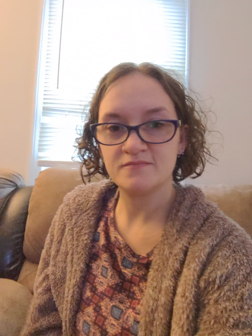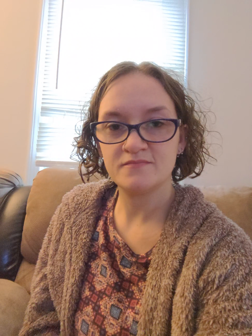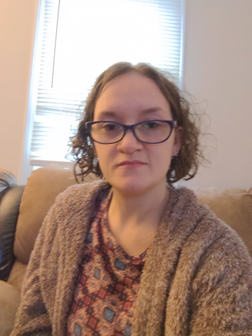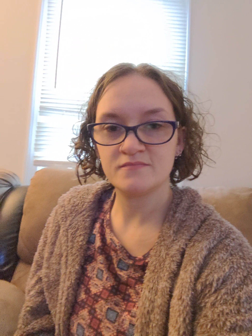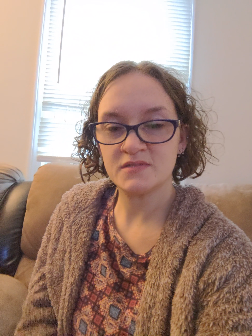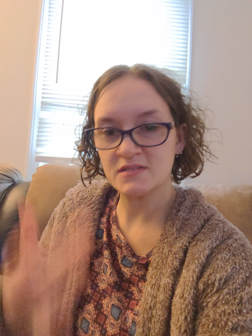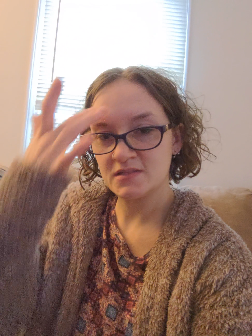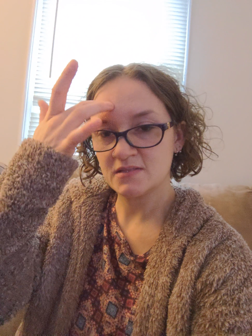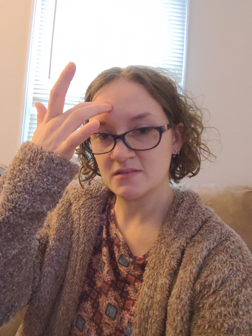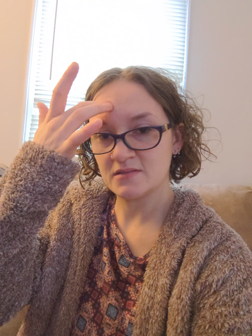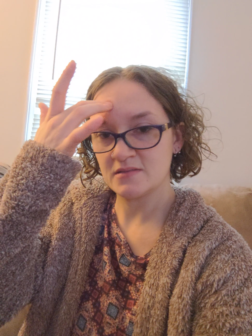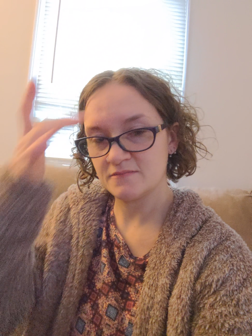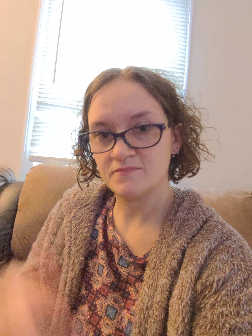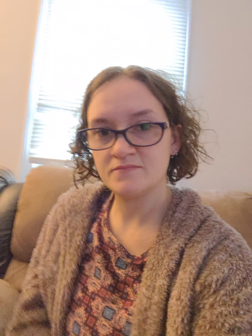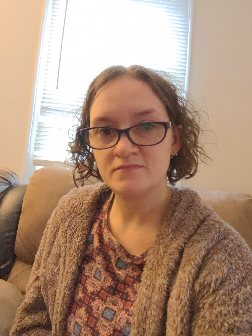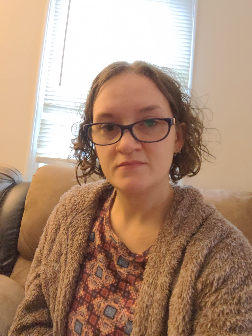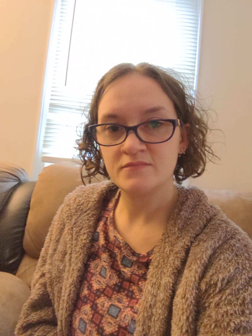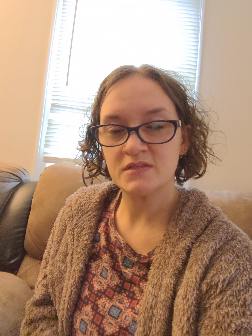sick